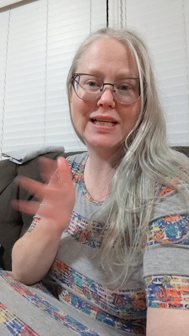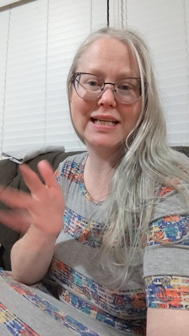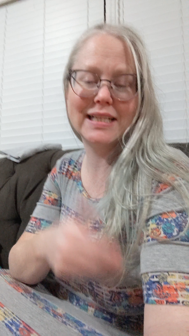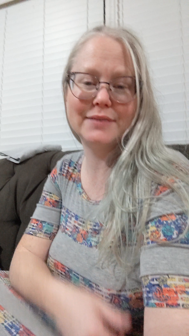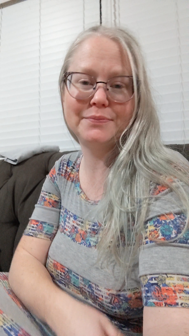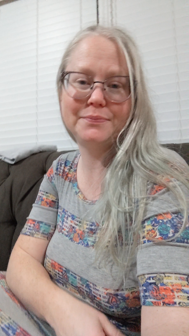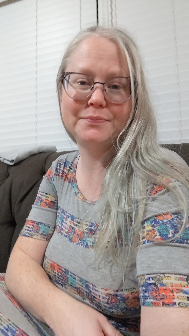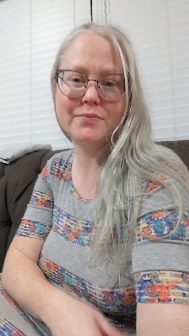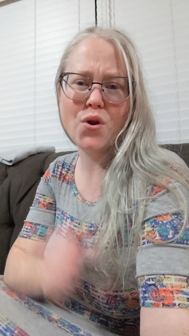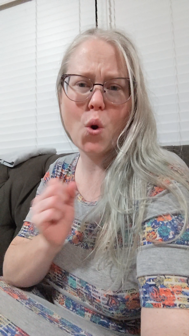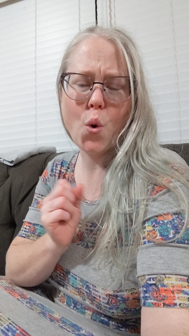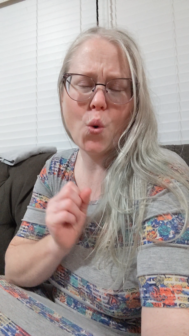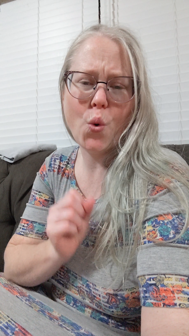cold